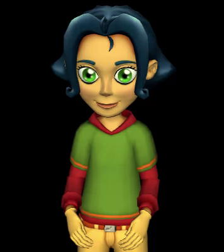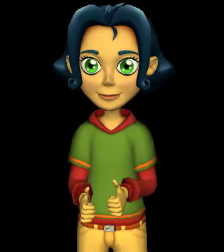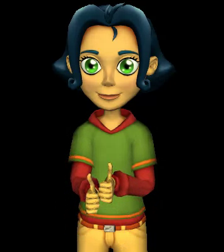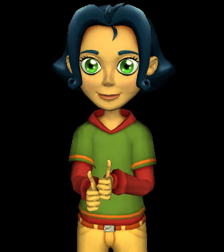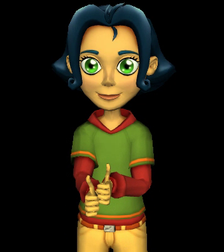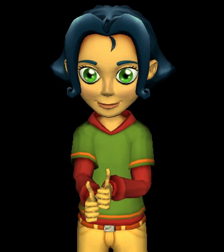يتابع